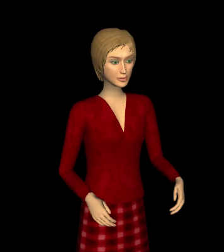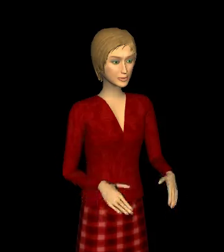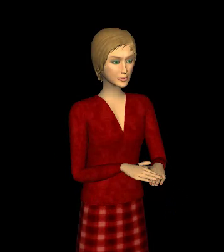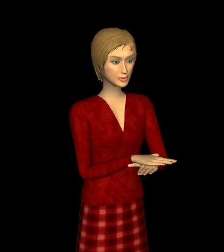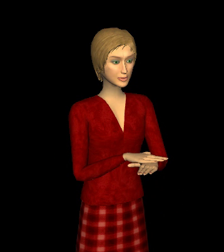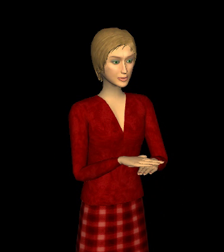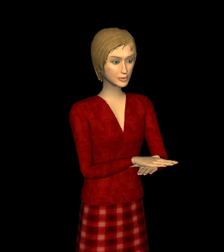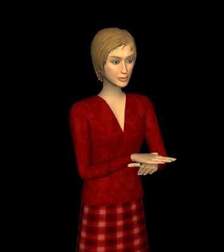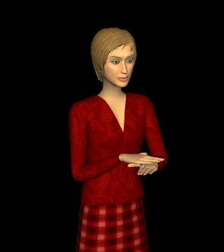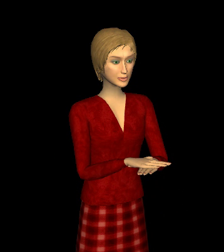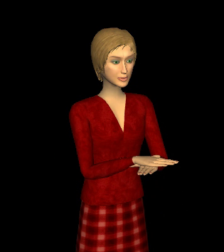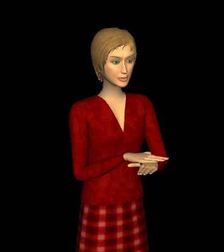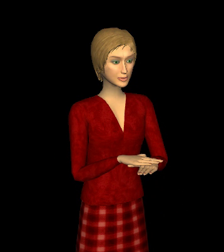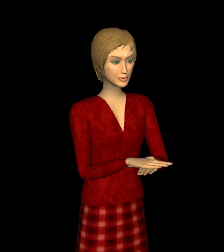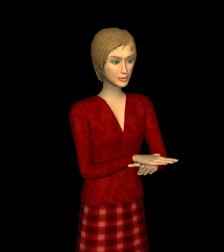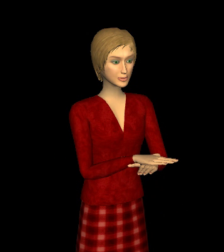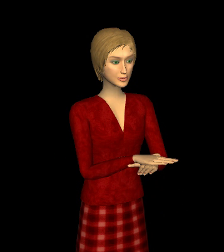مرهم